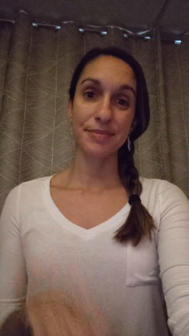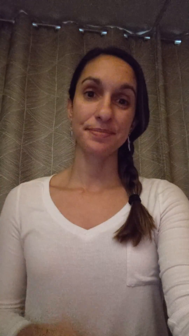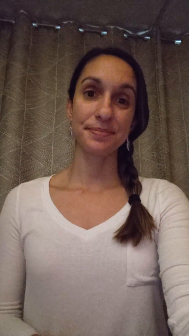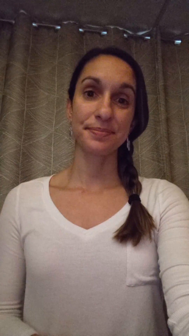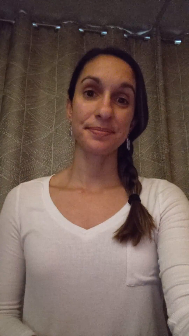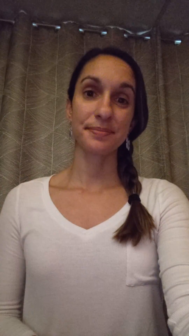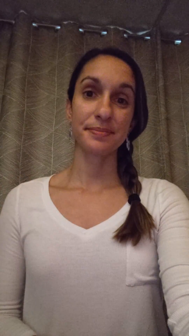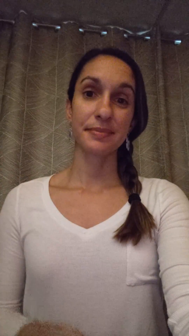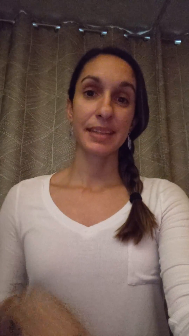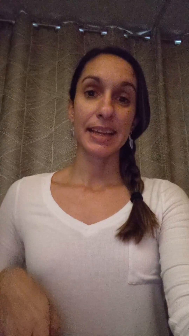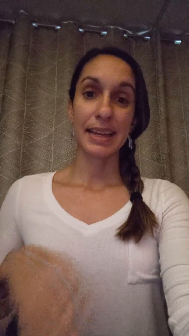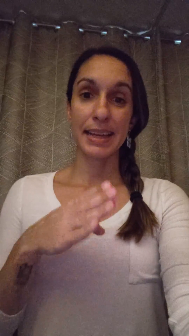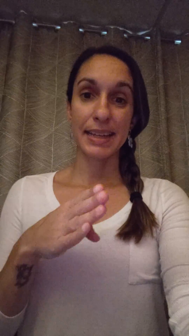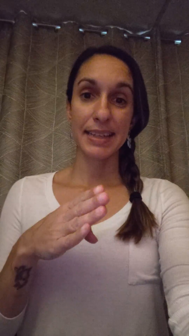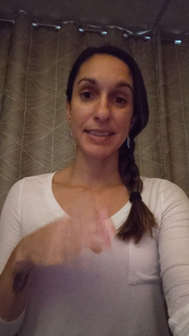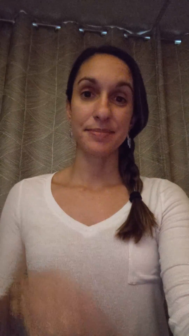kick